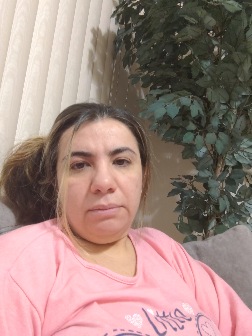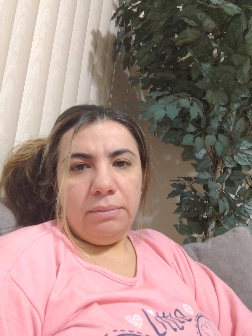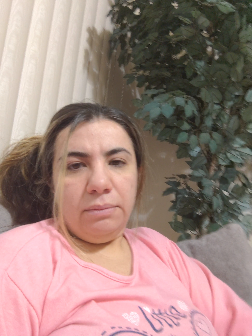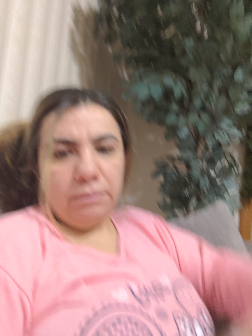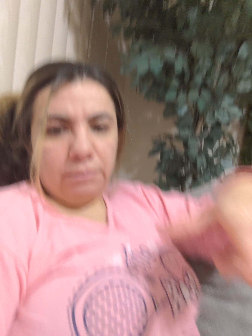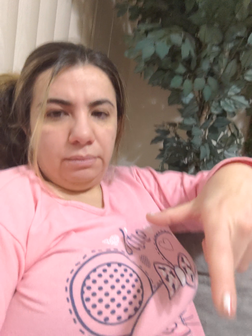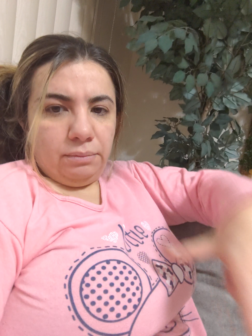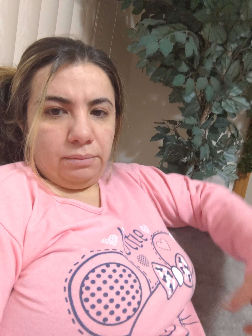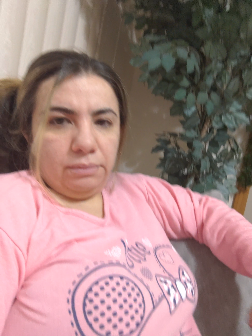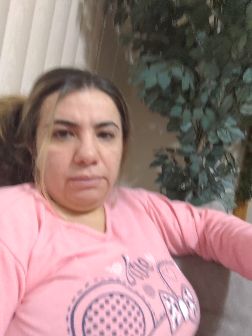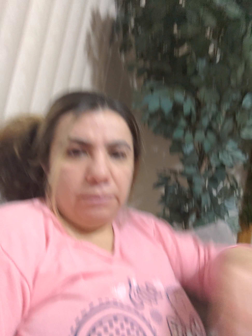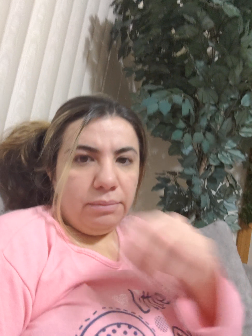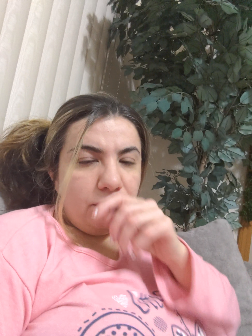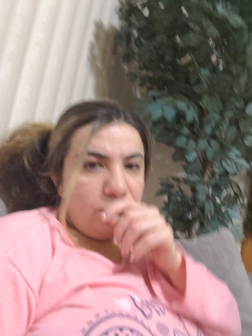underwear